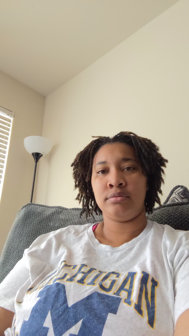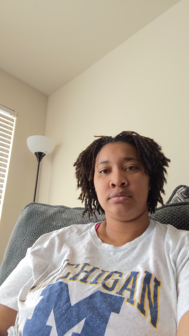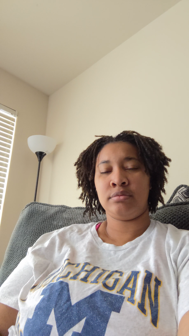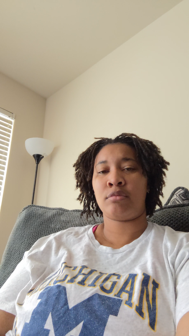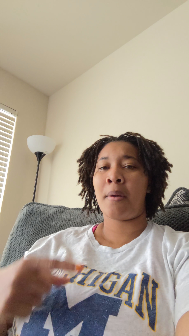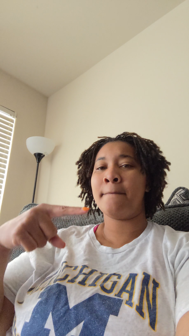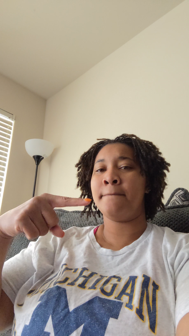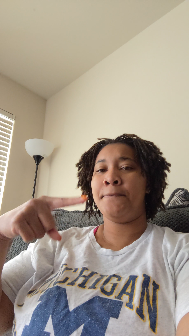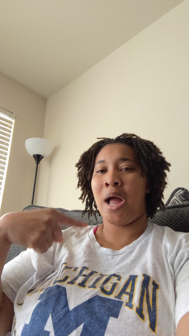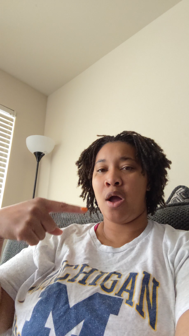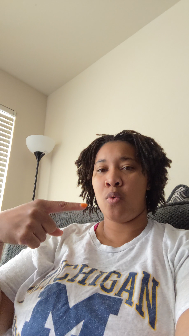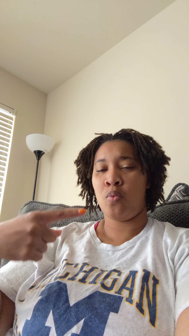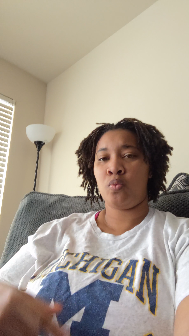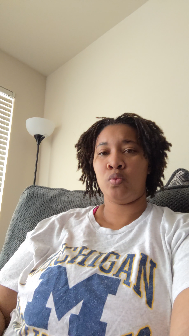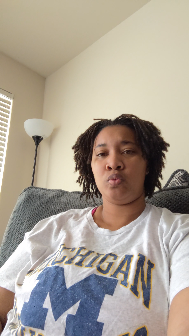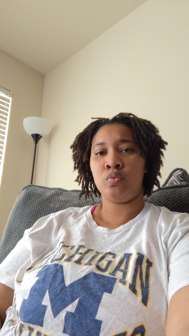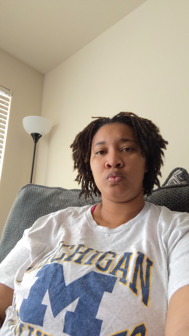about